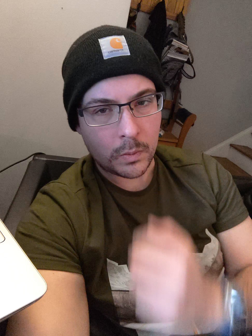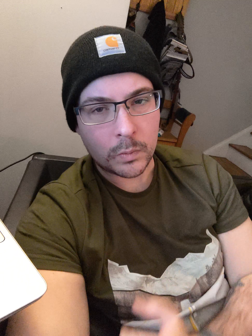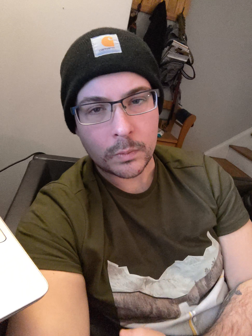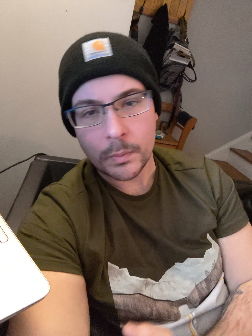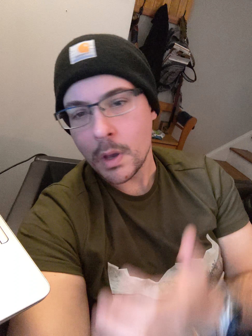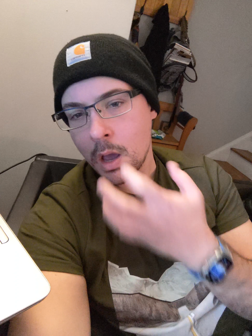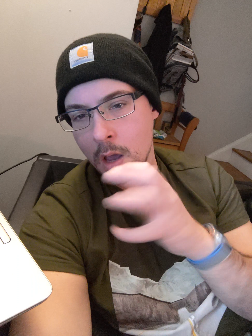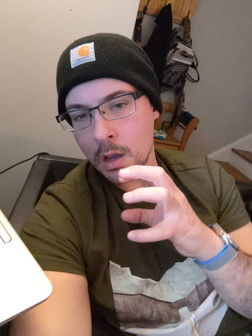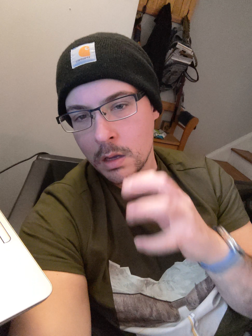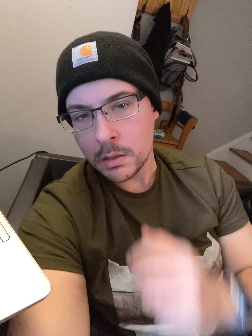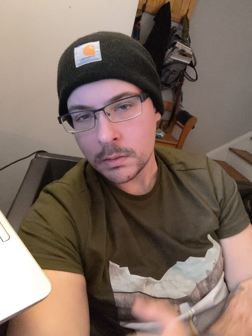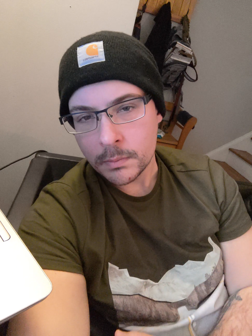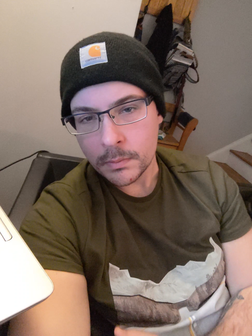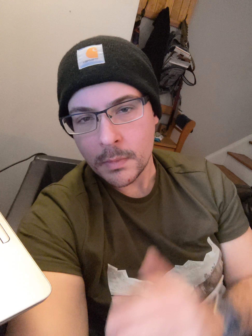hot